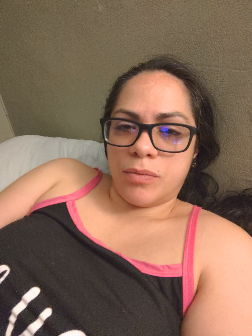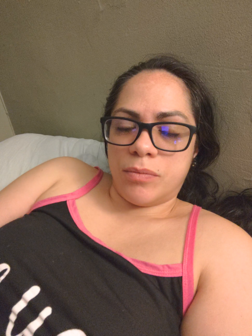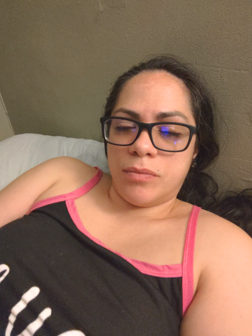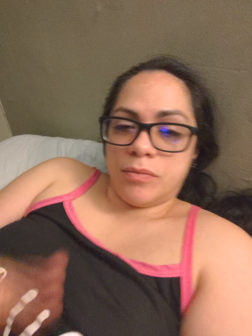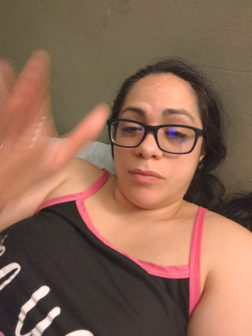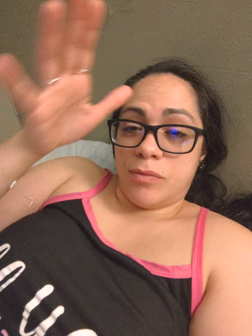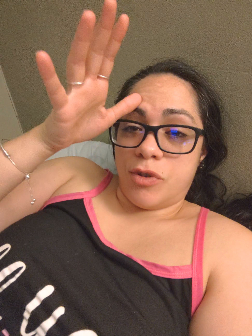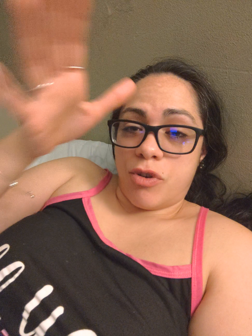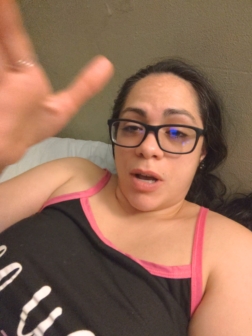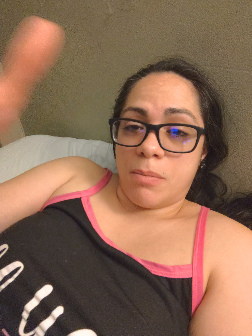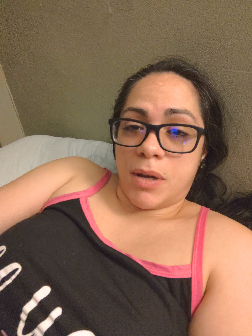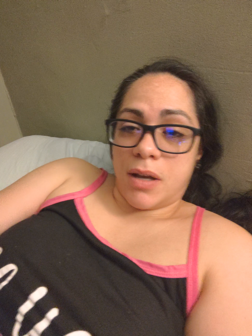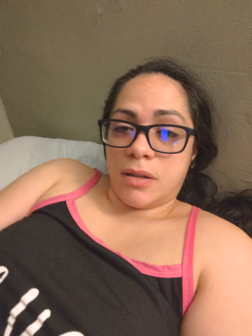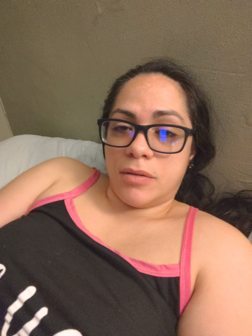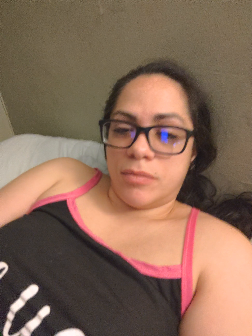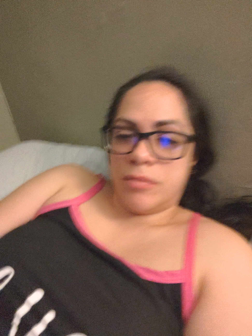grandpa